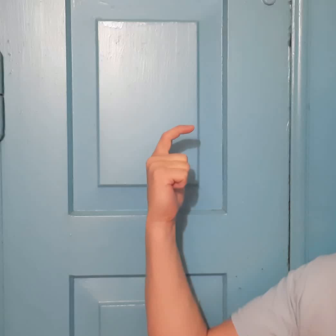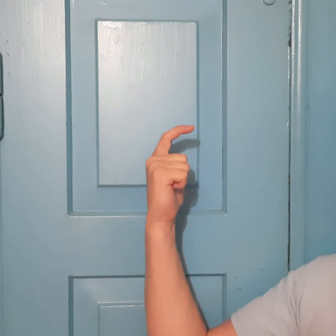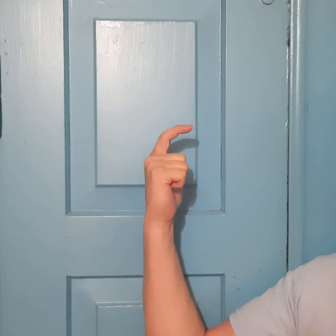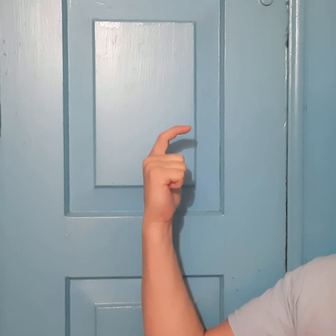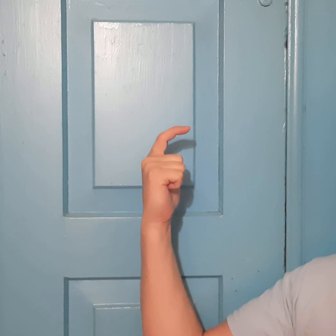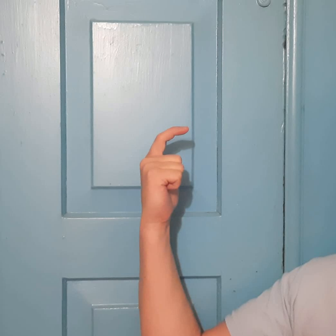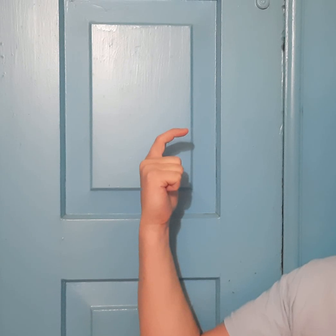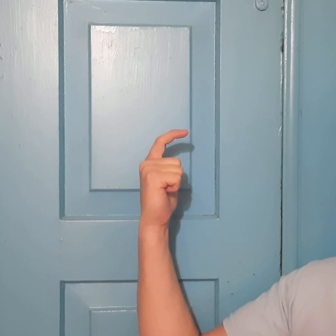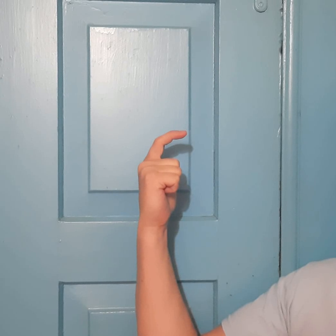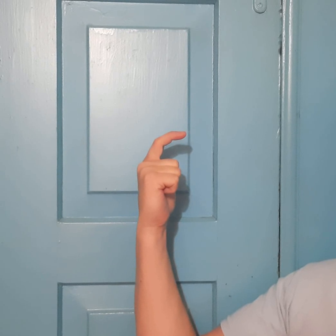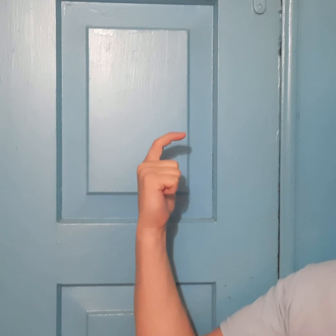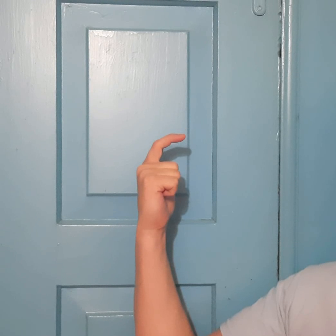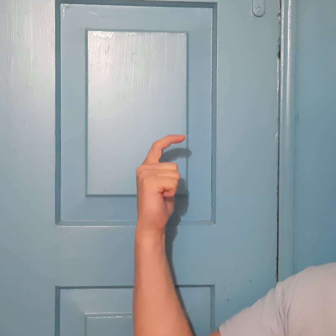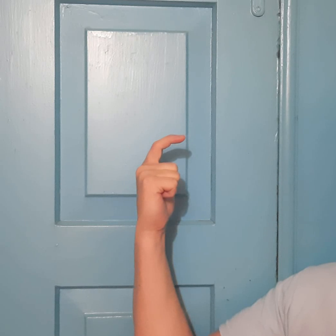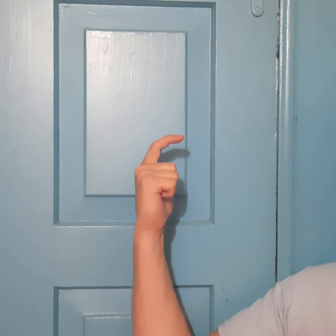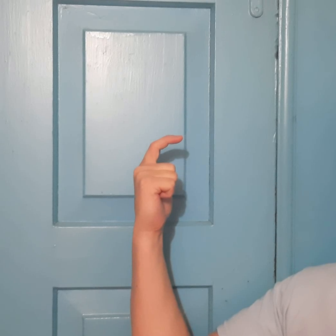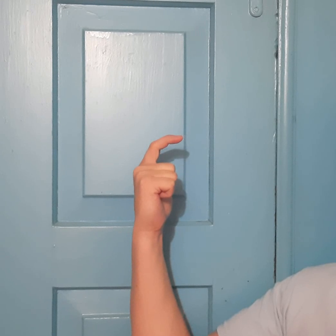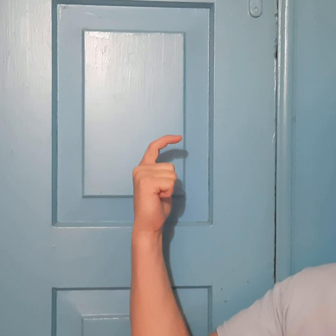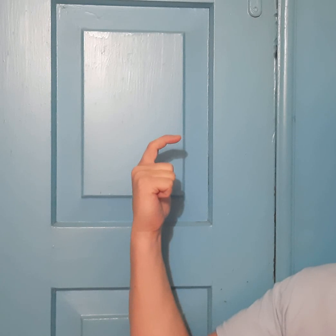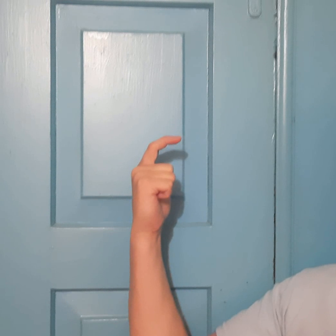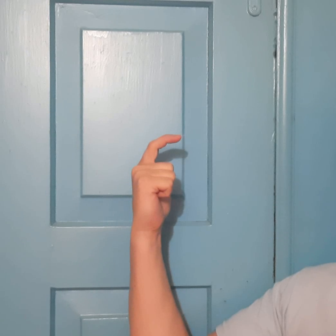Х